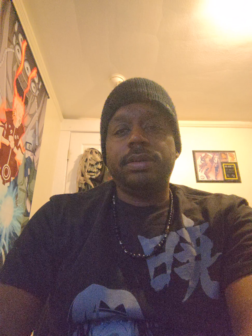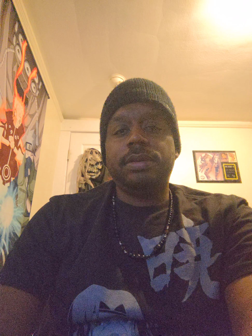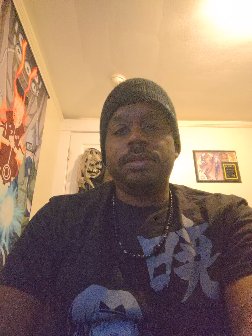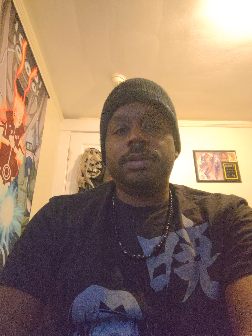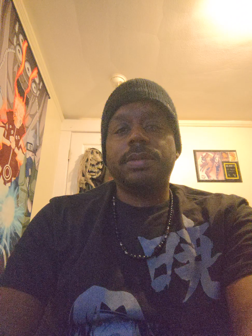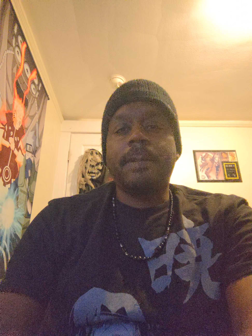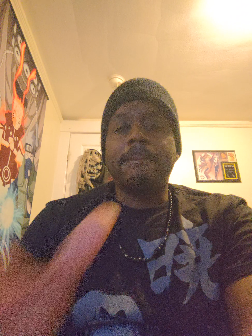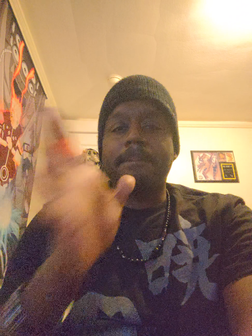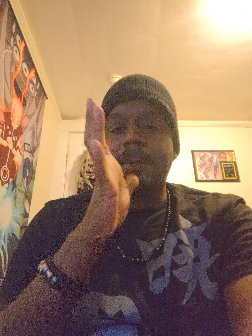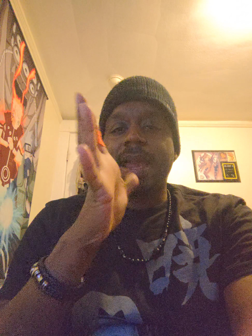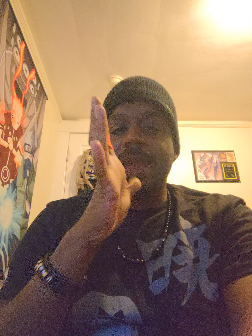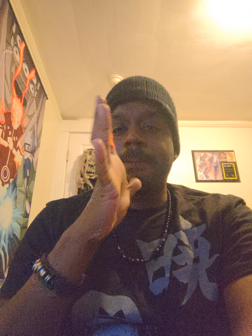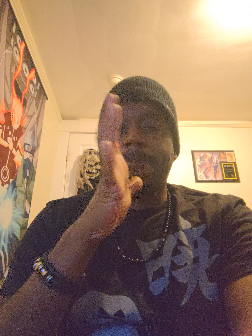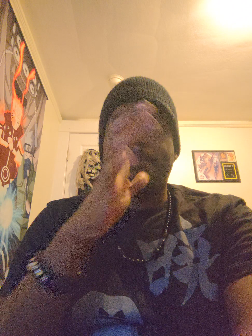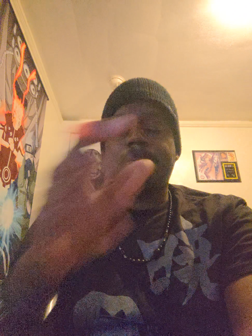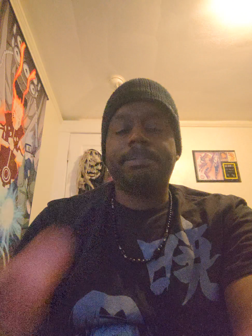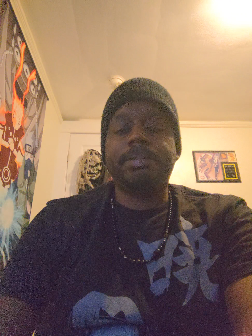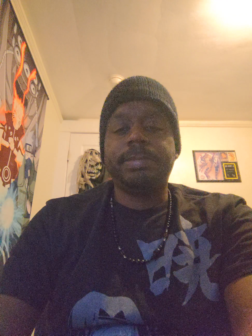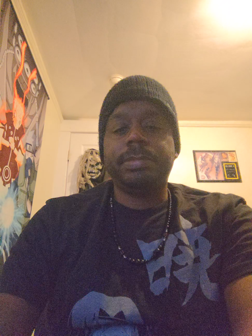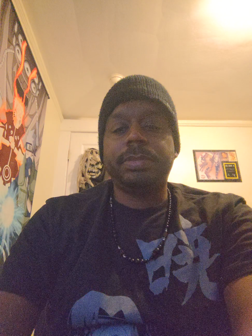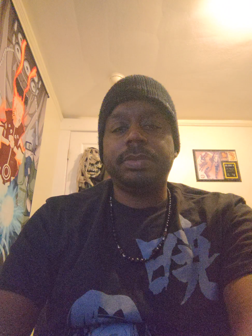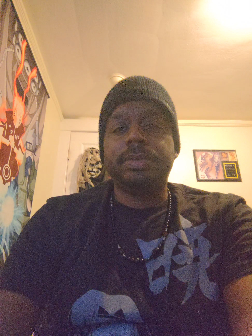mom